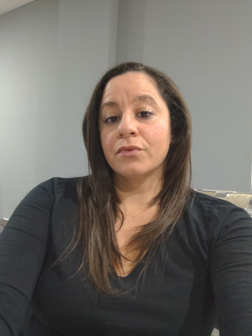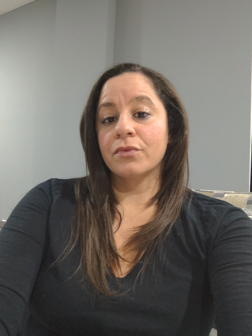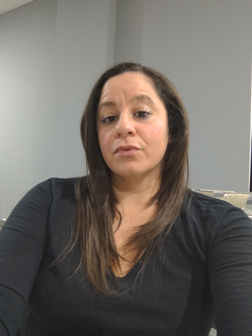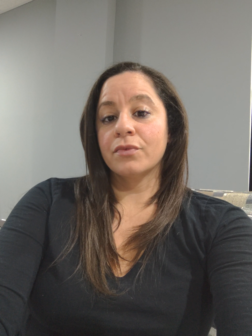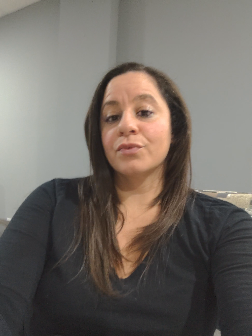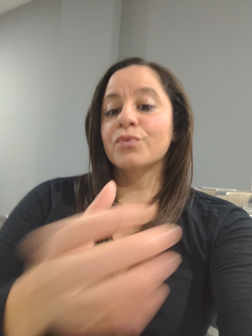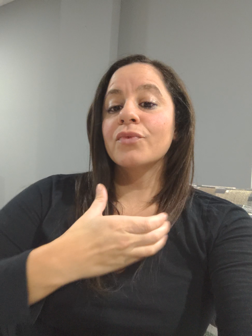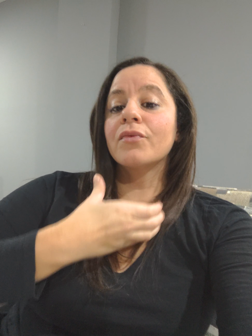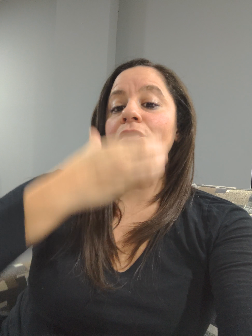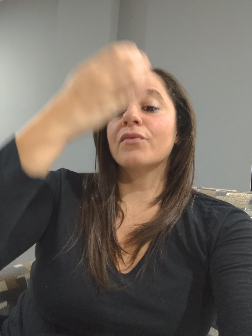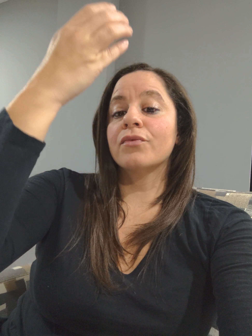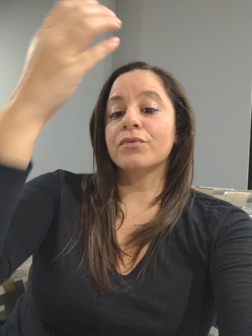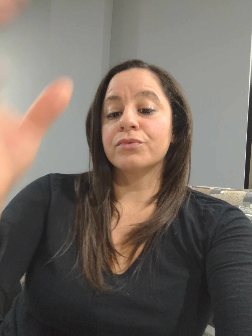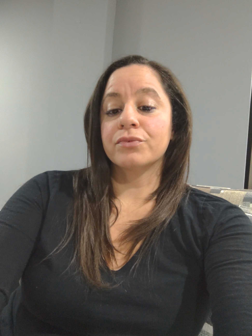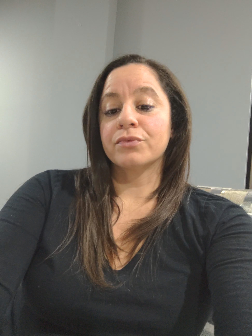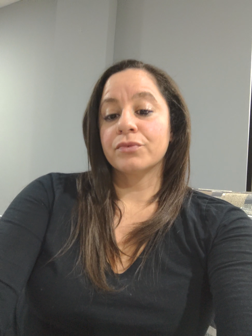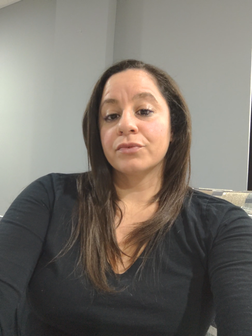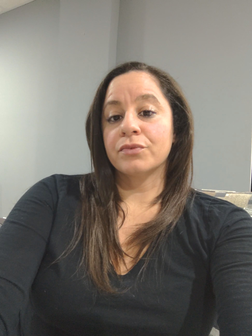giraffe